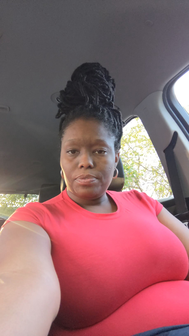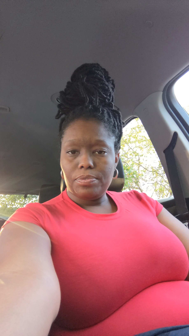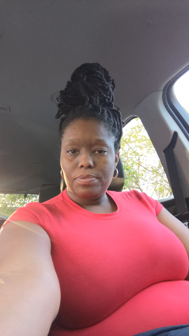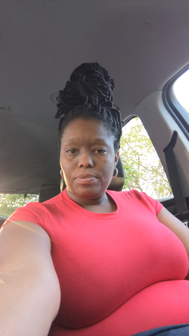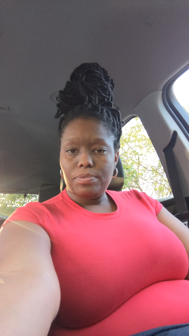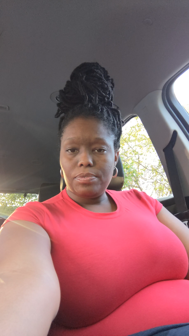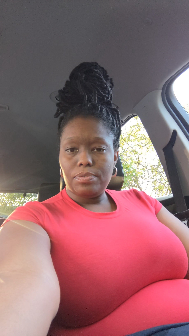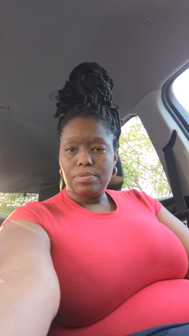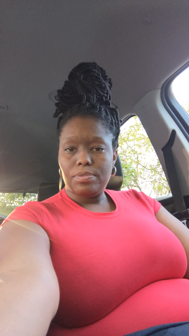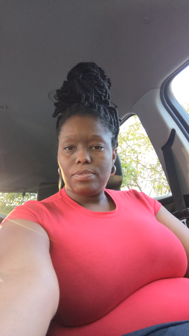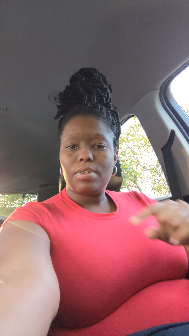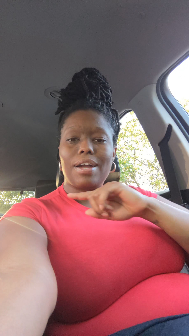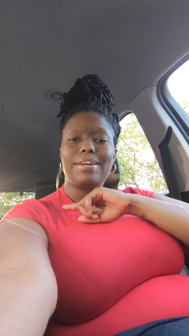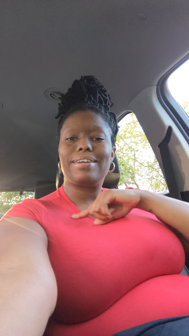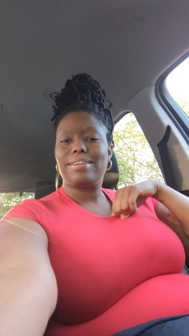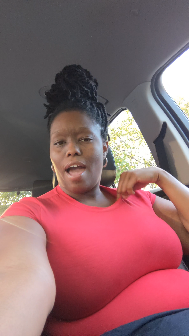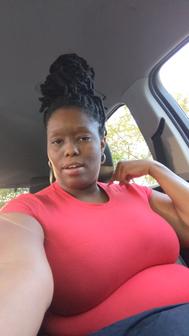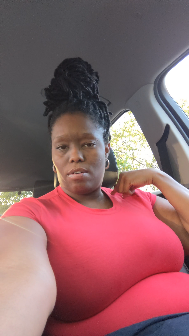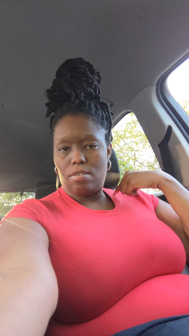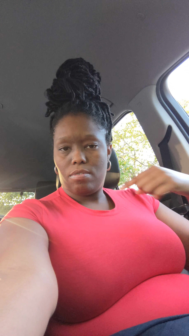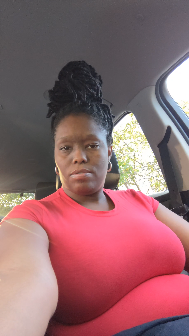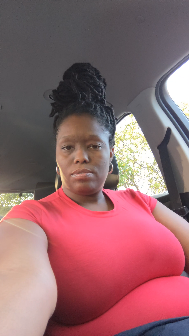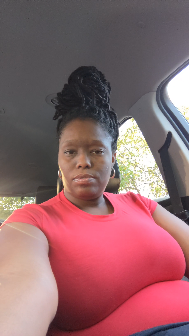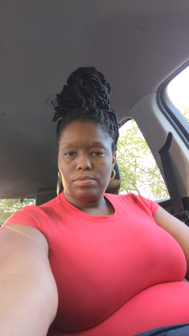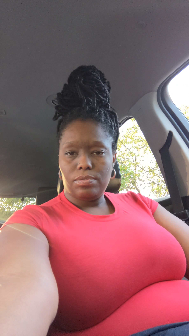necklace